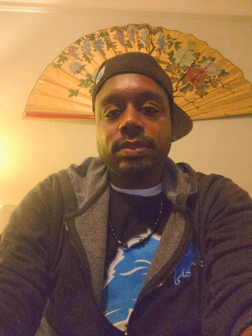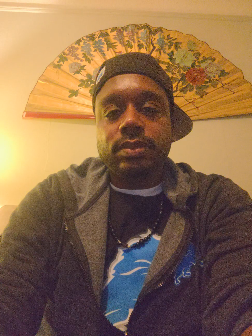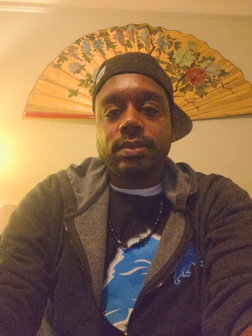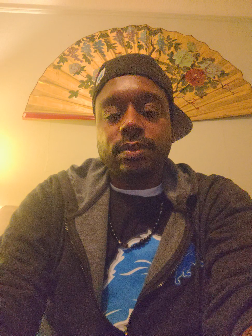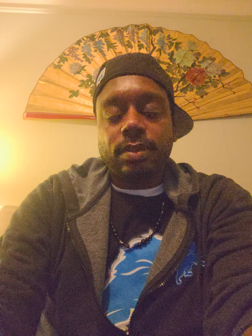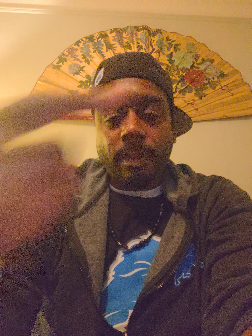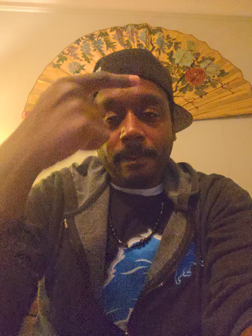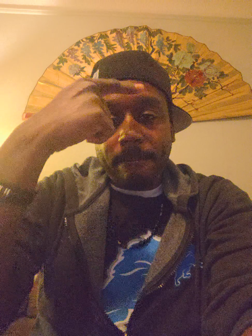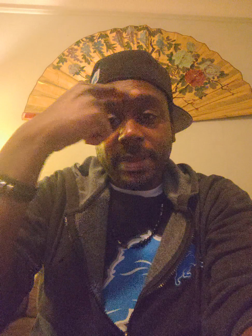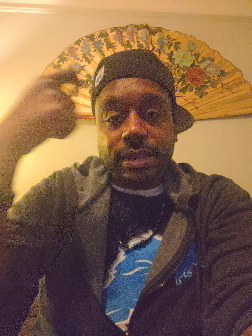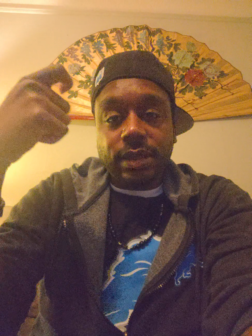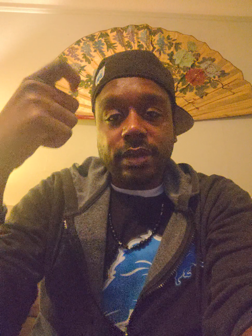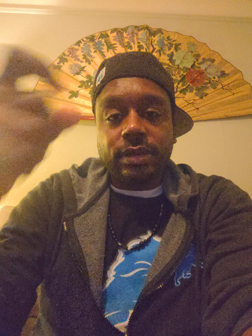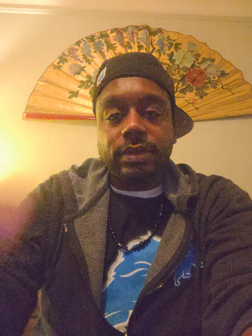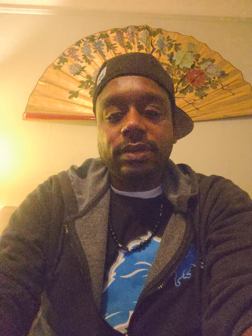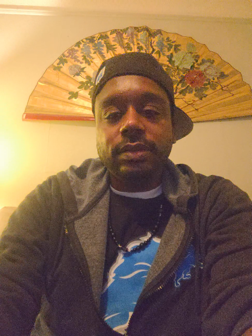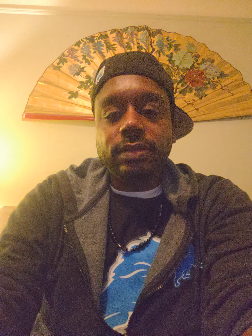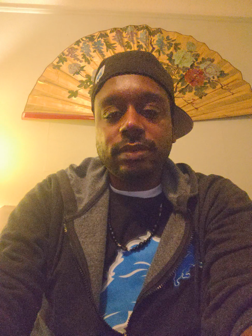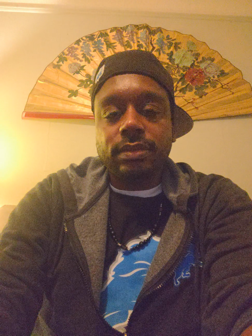because